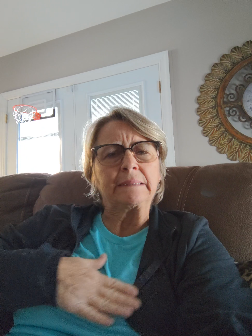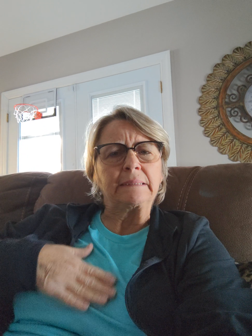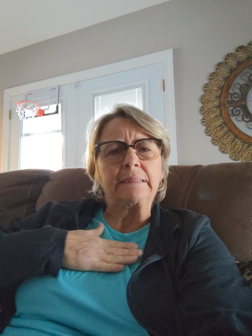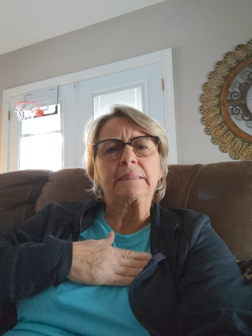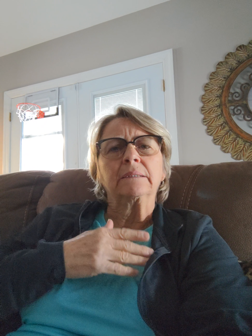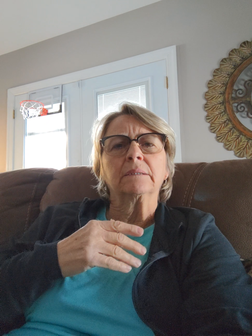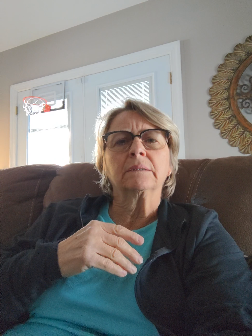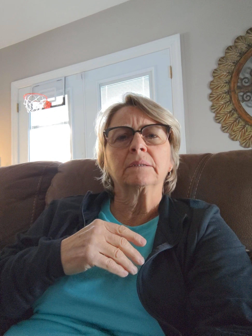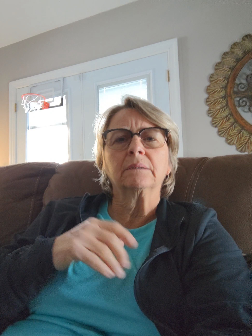please